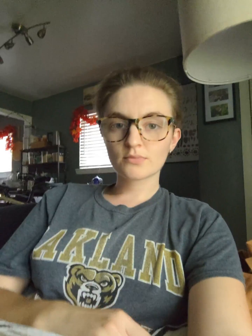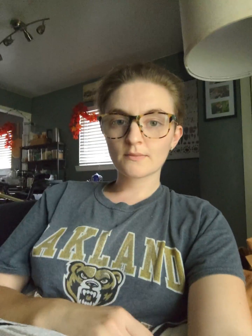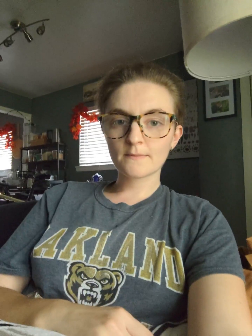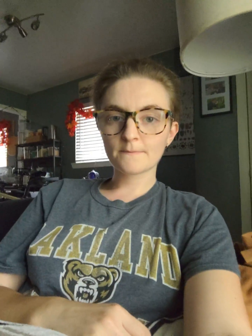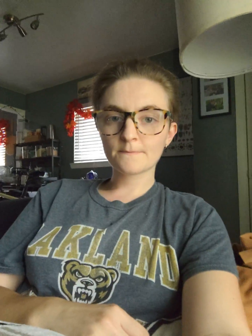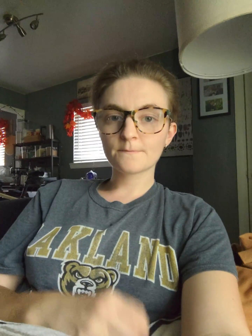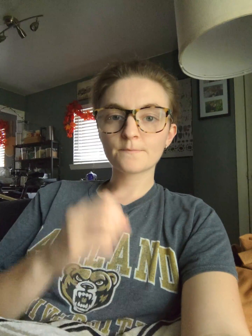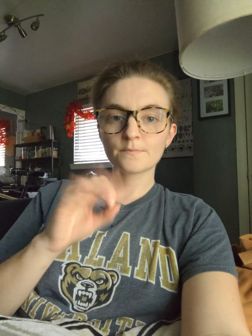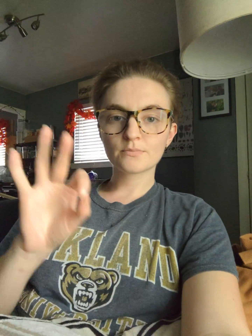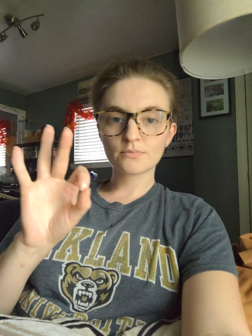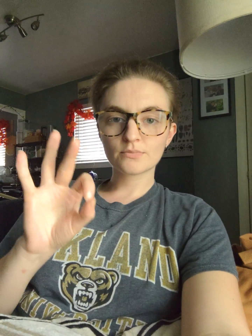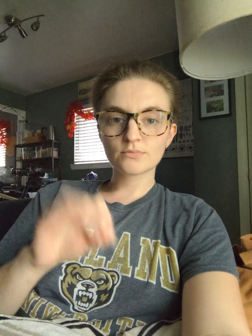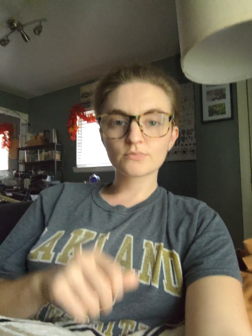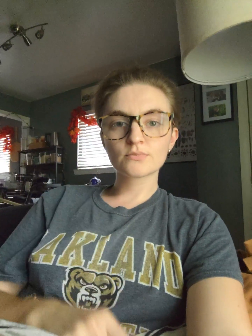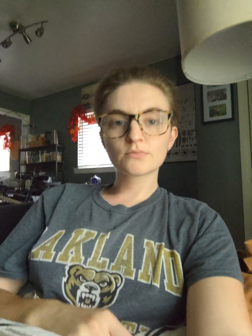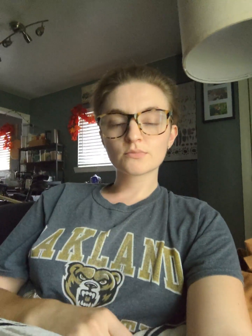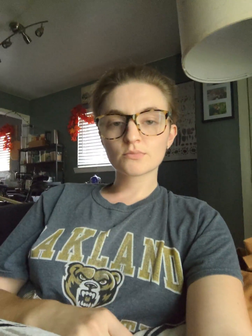of